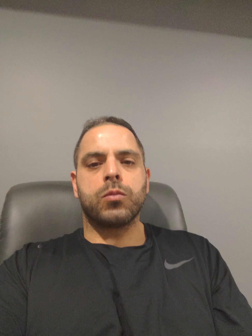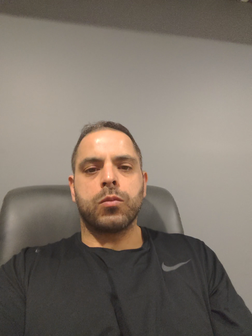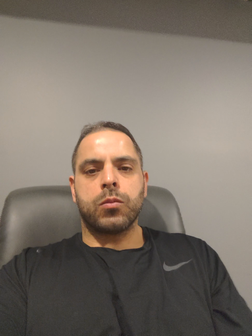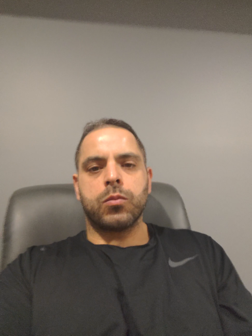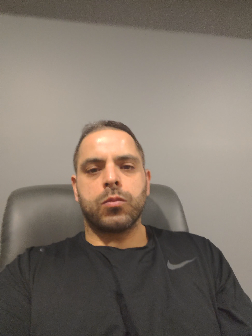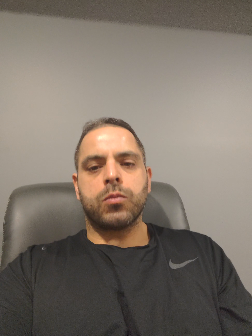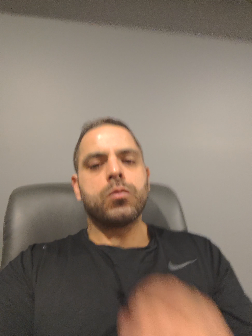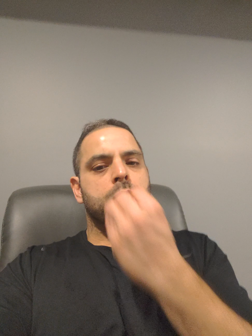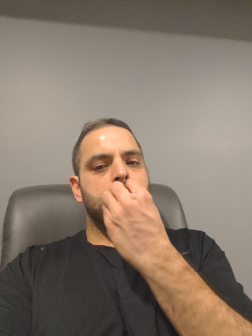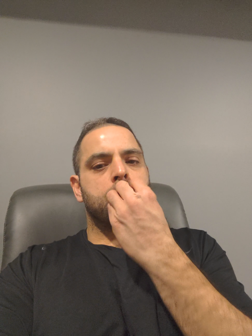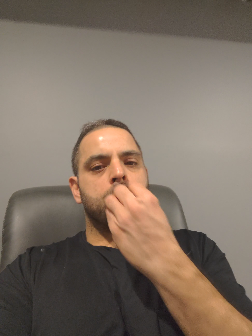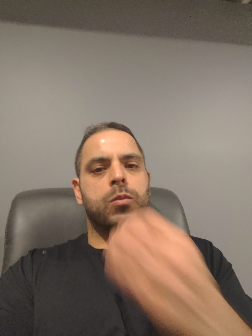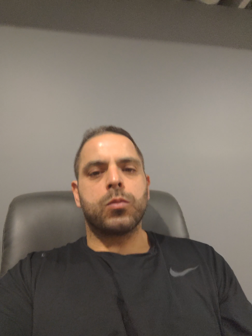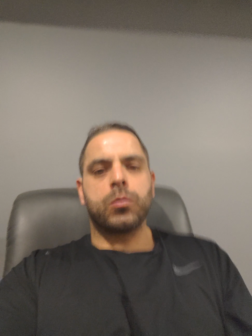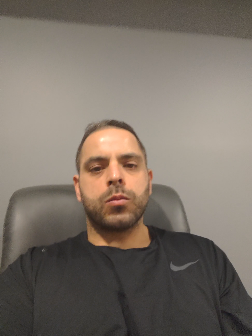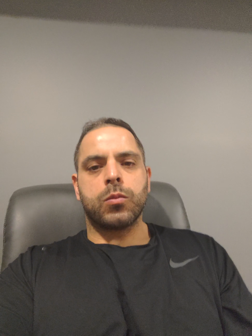food